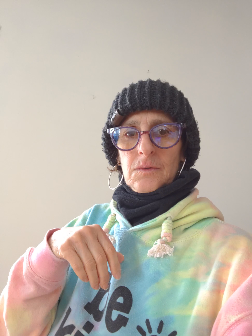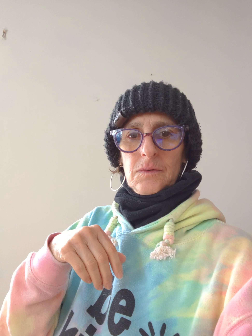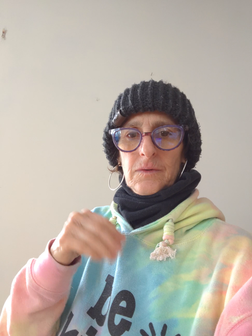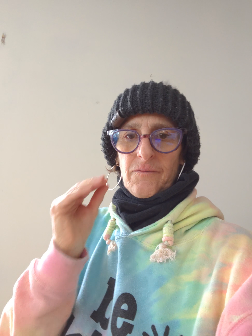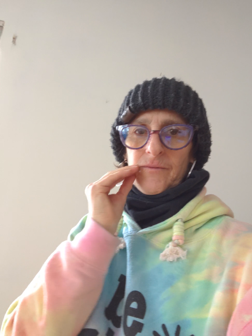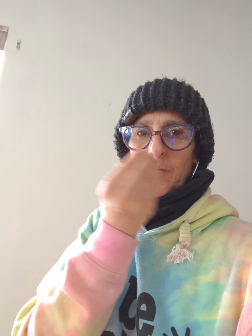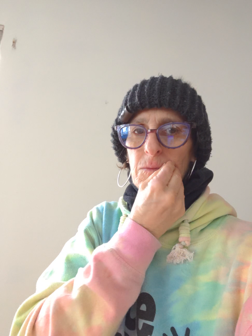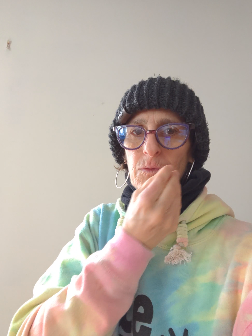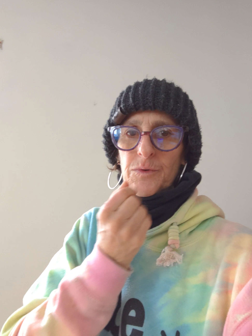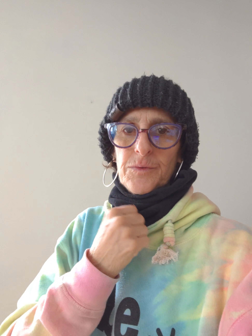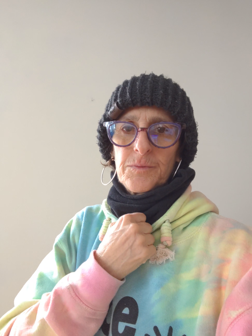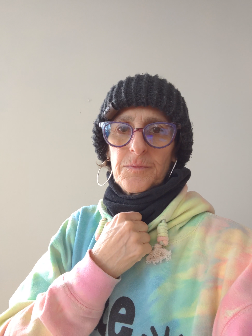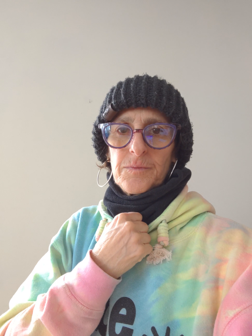flower